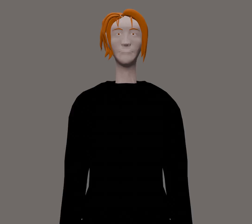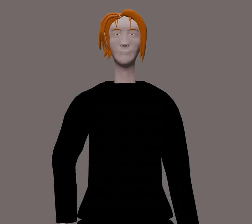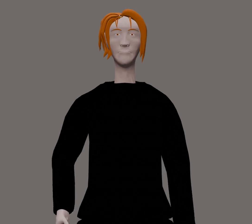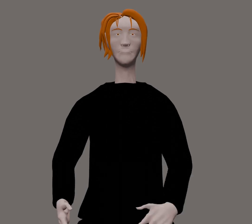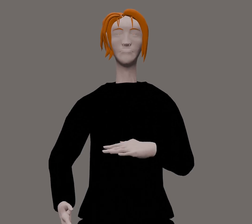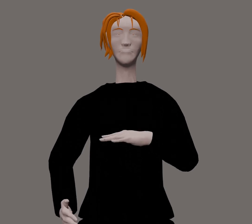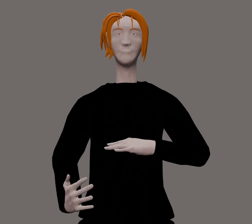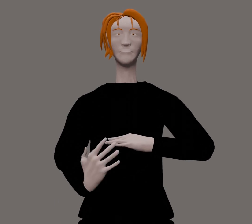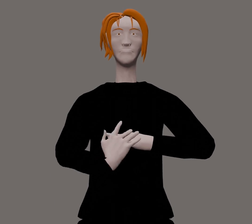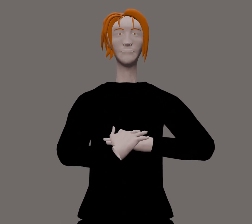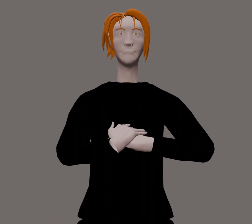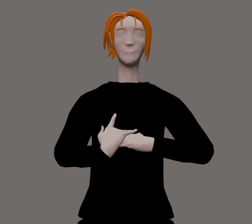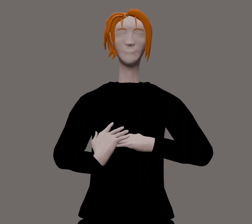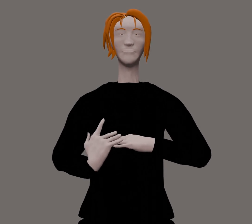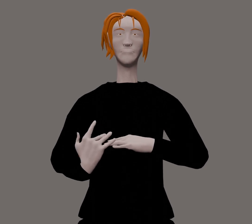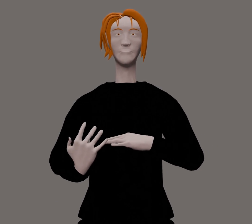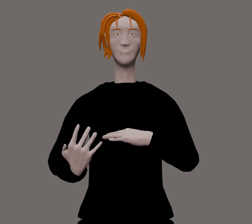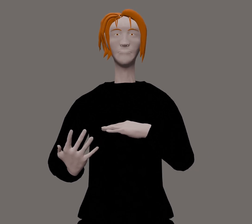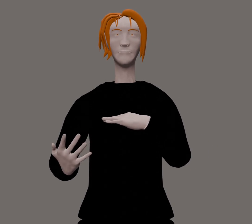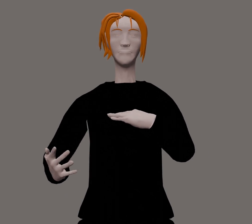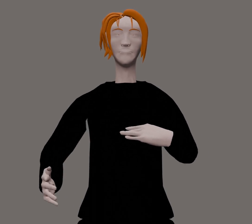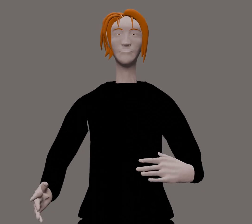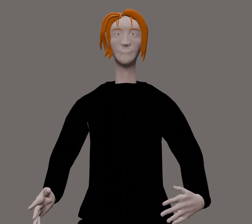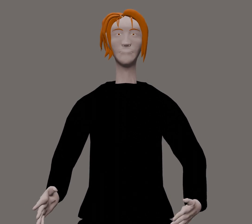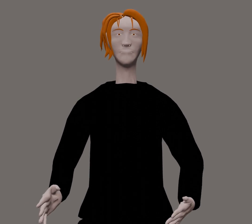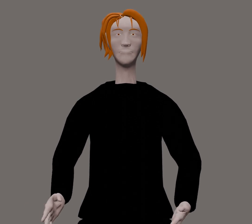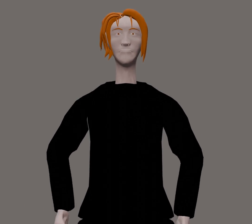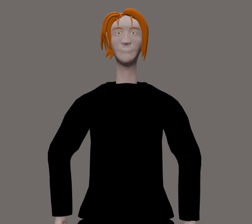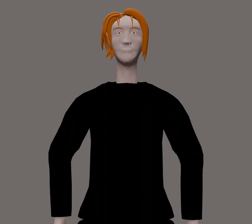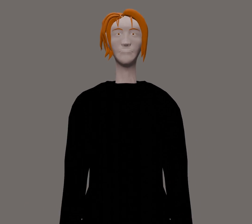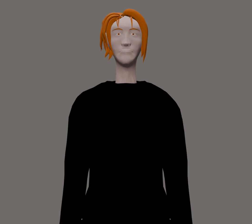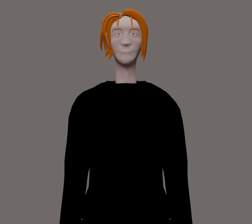Beach